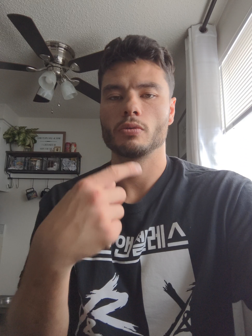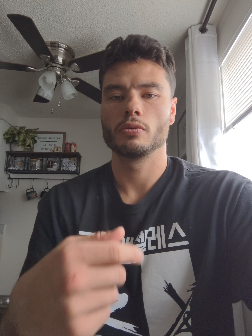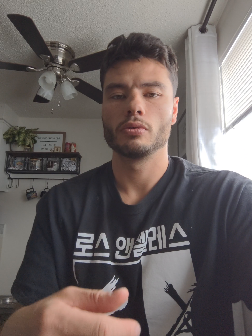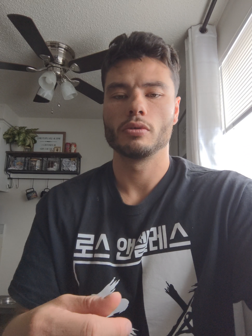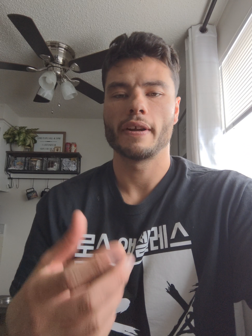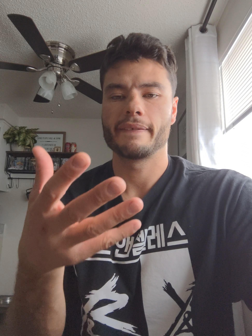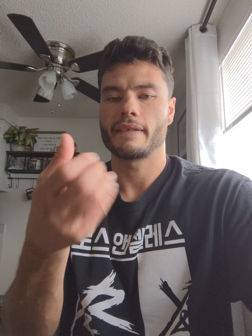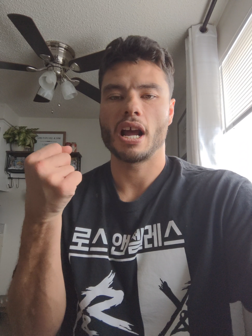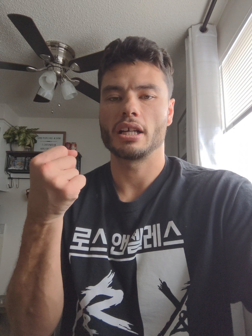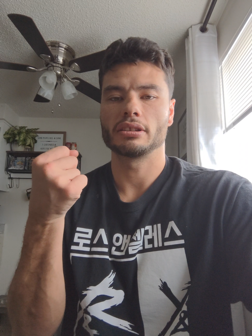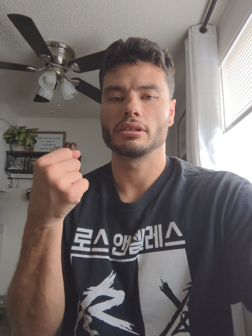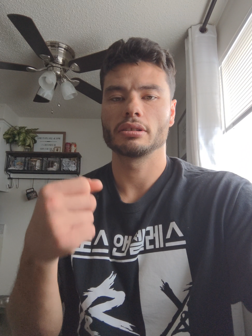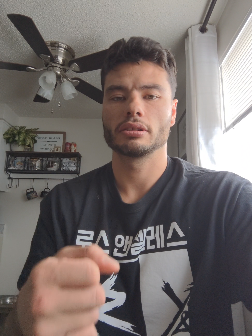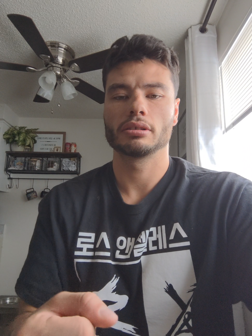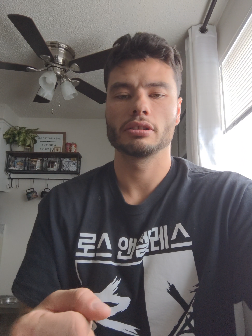fast